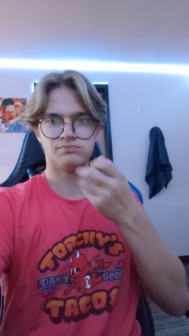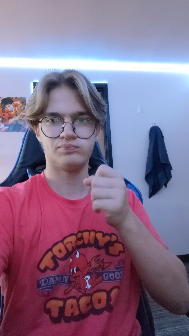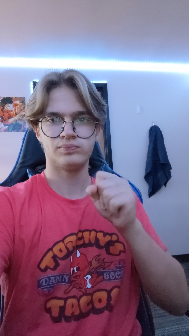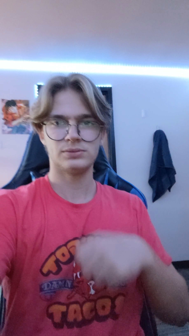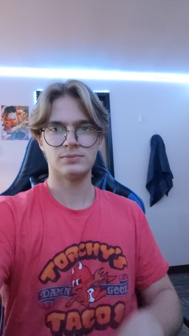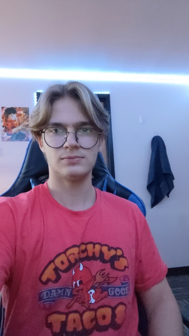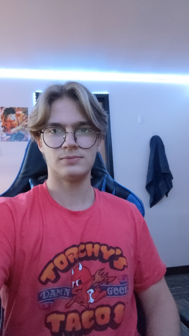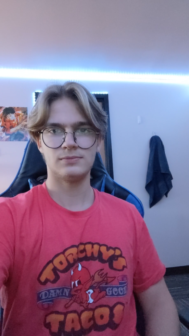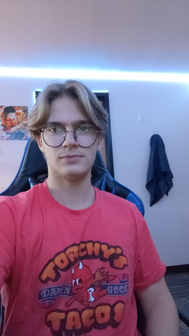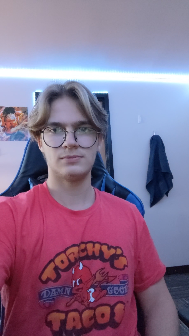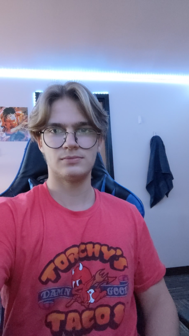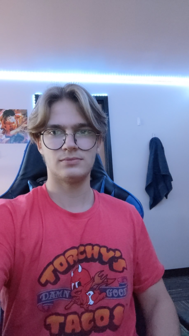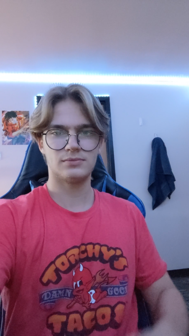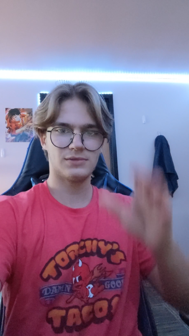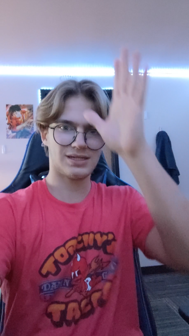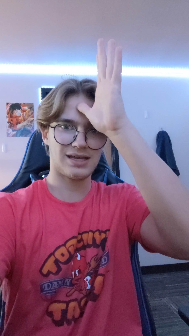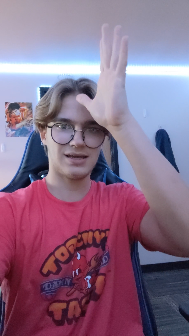daddy